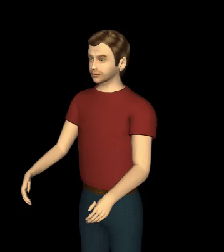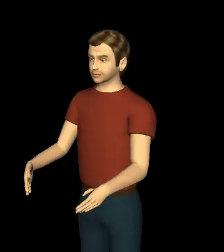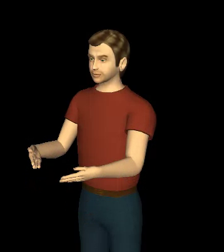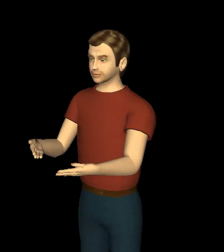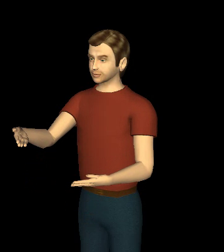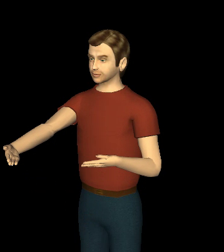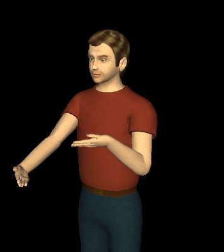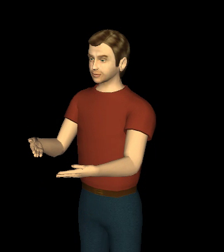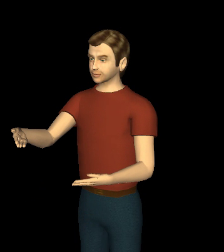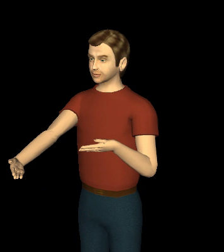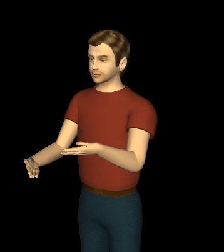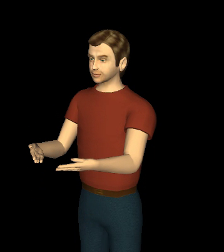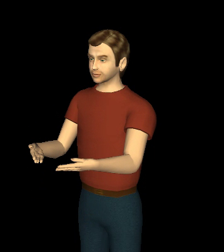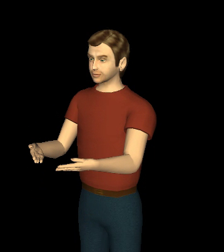يبادل